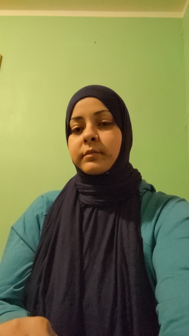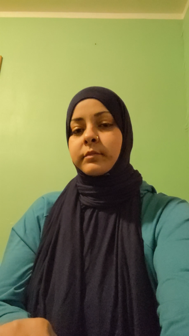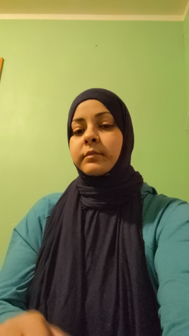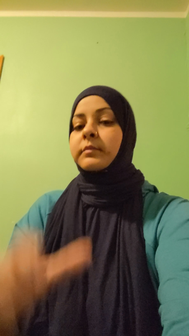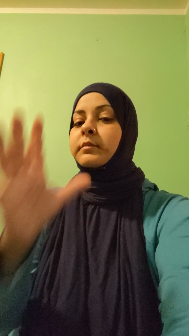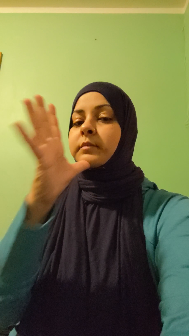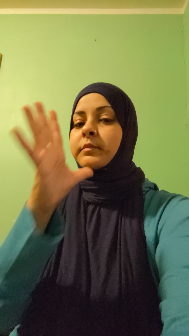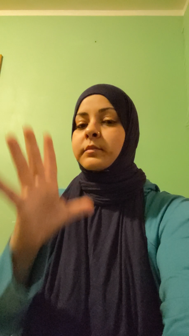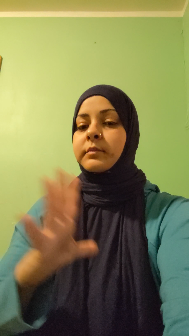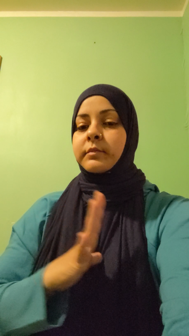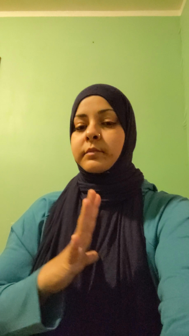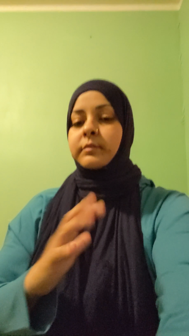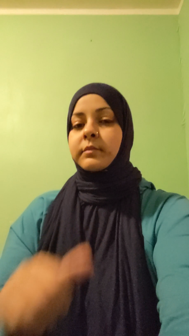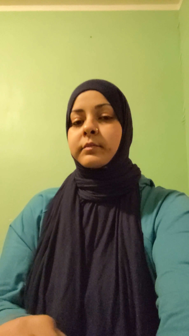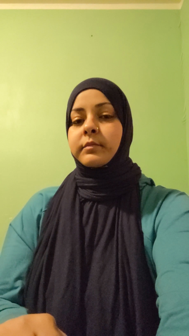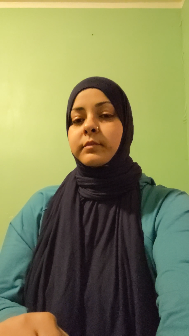lady